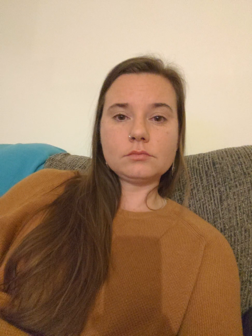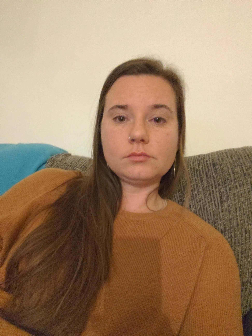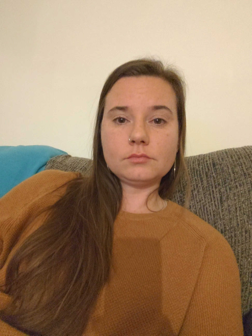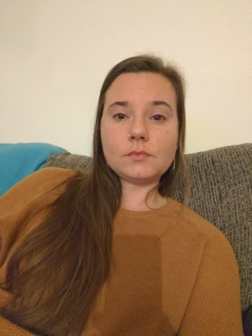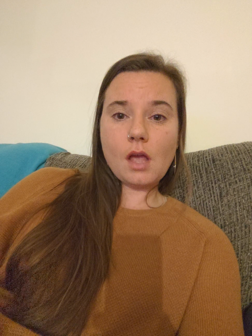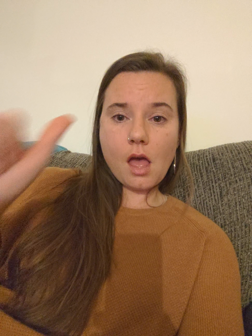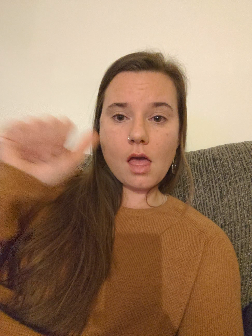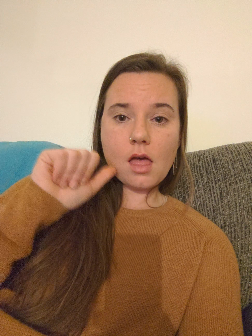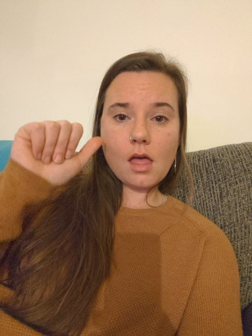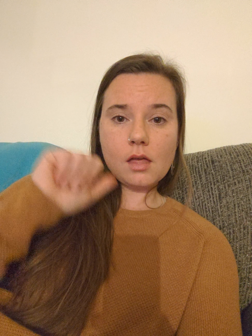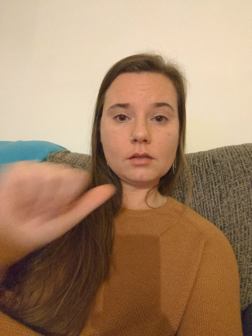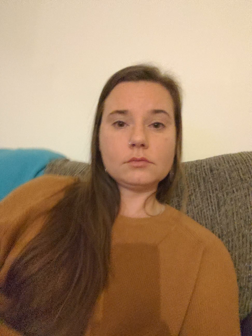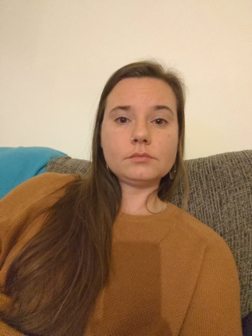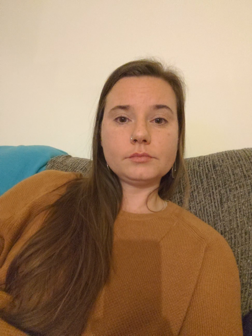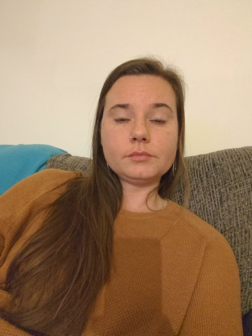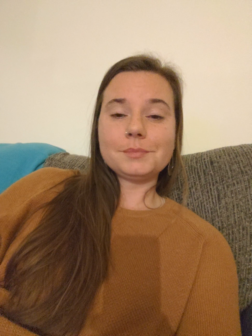aunt